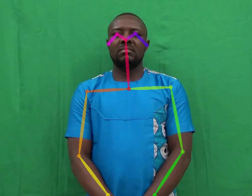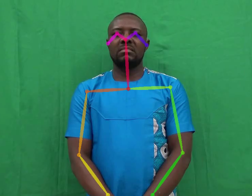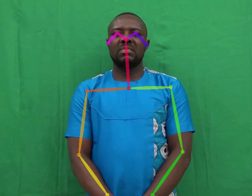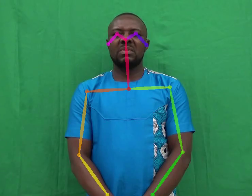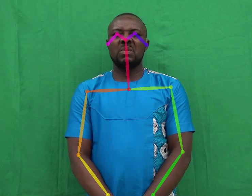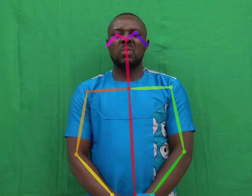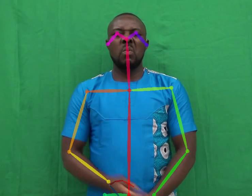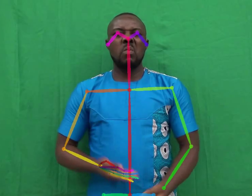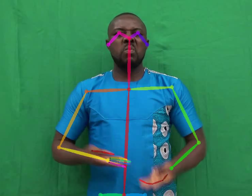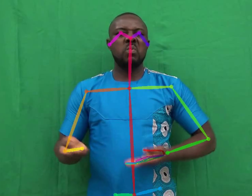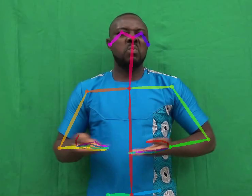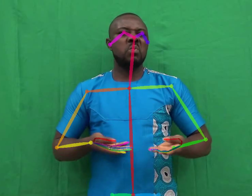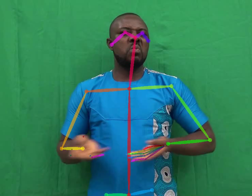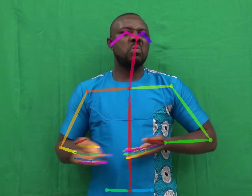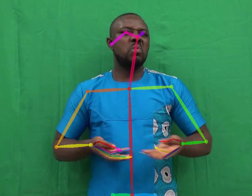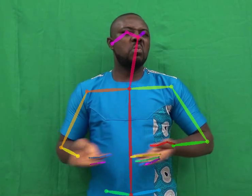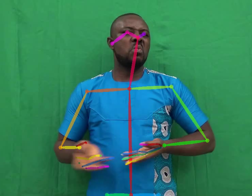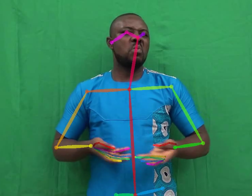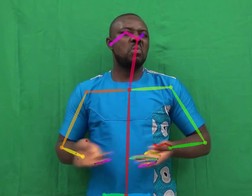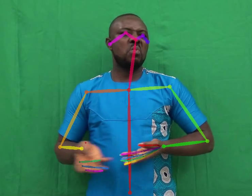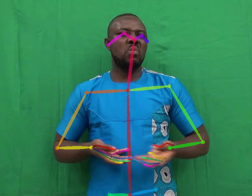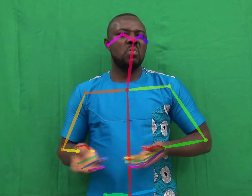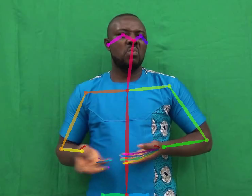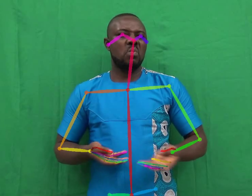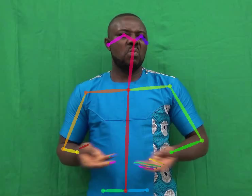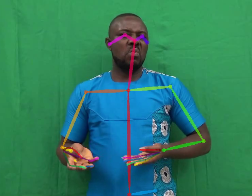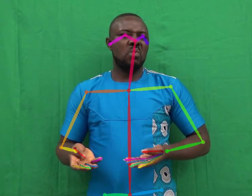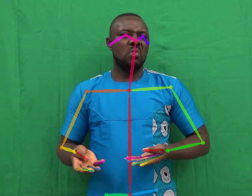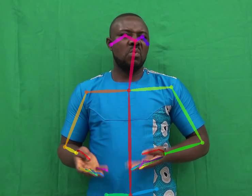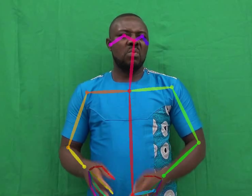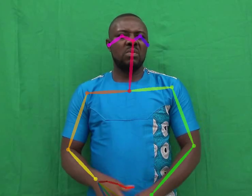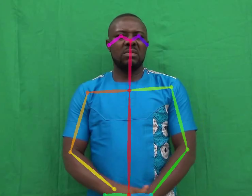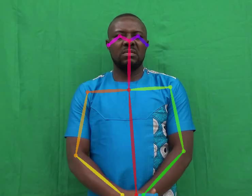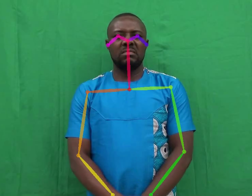spend